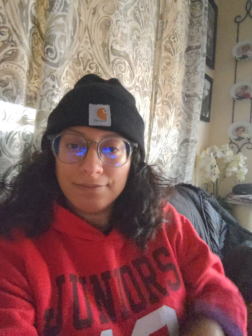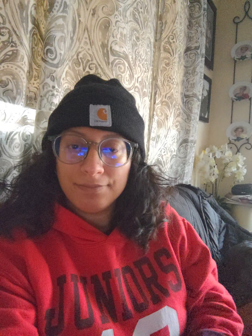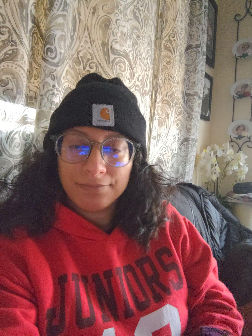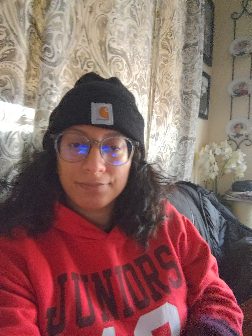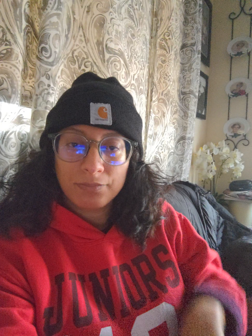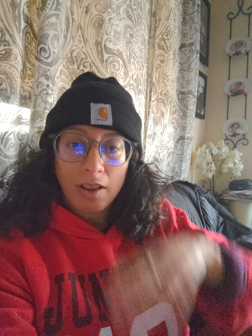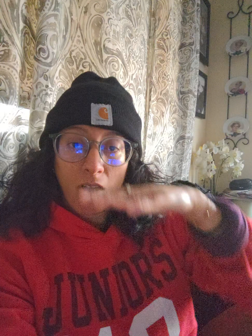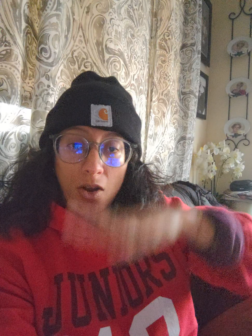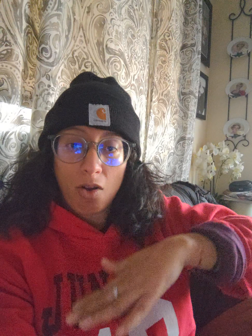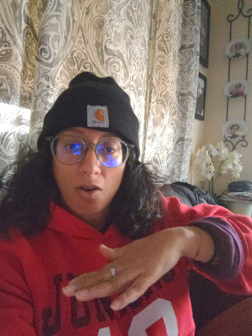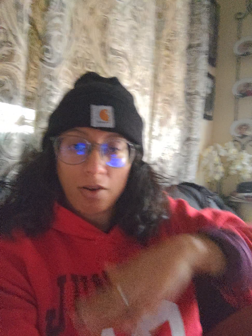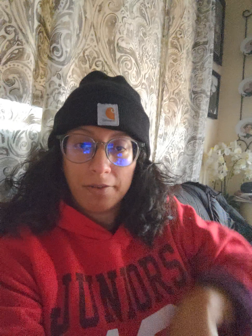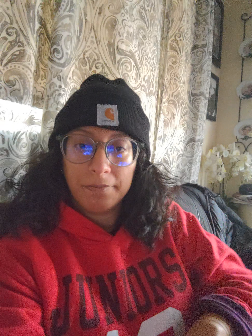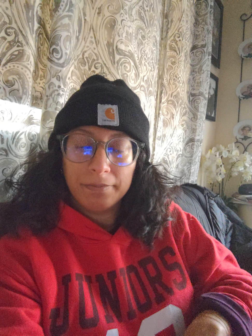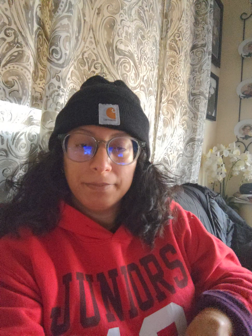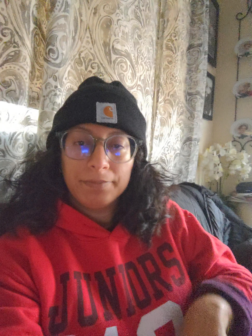on